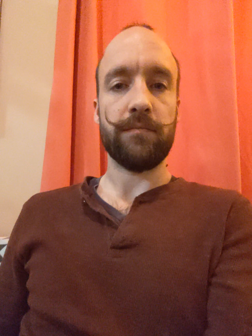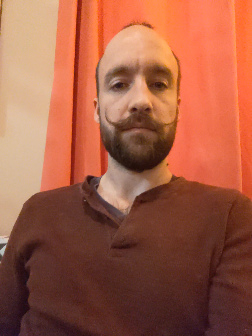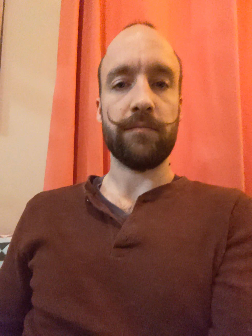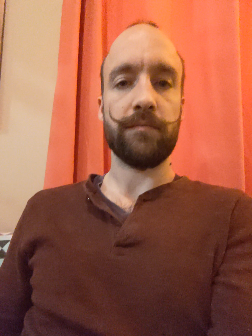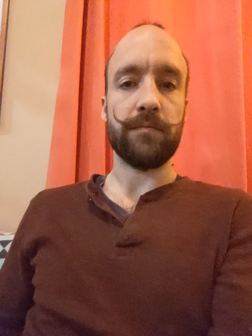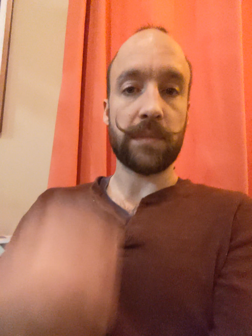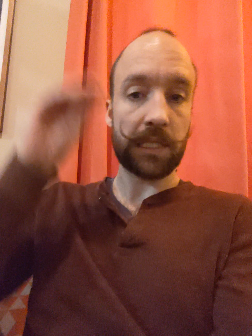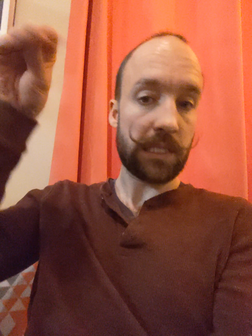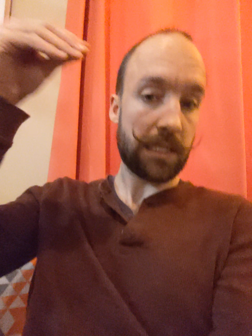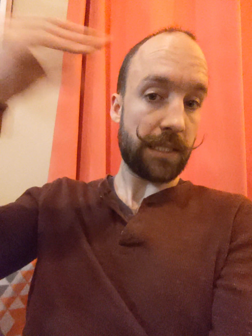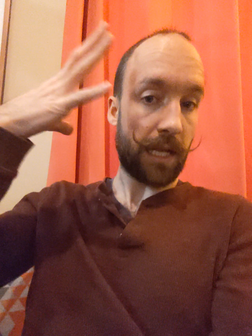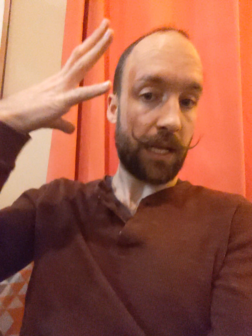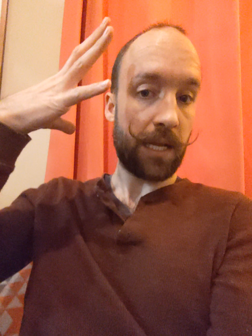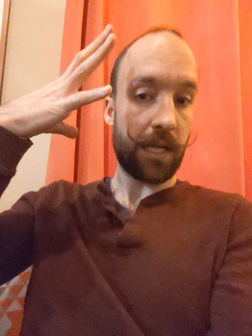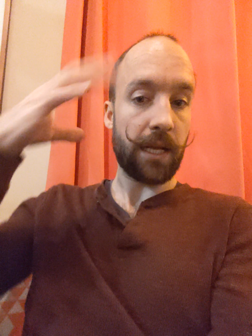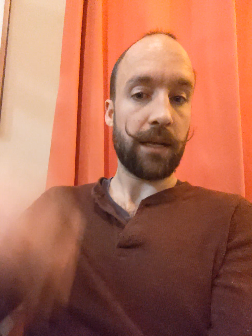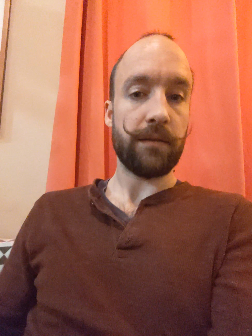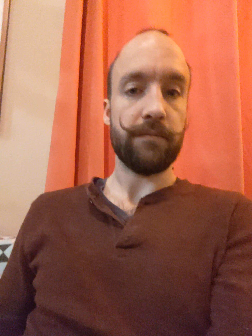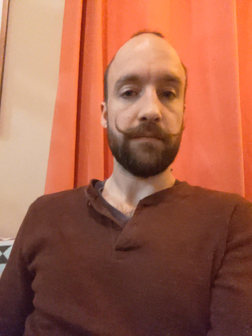sun